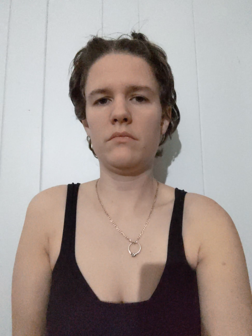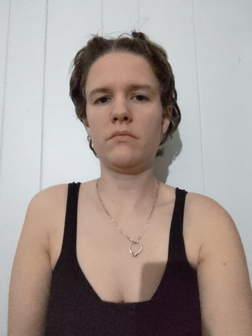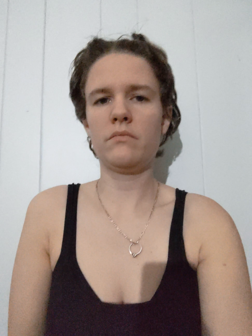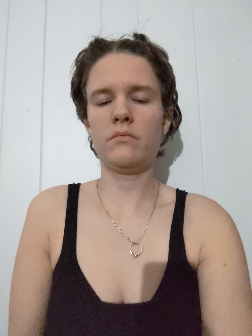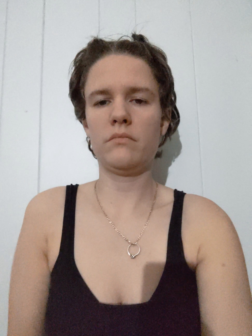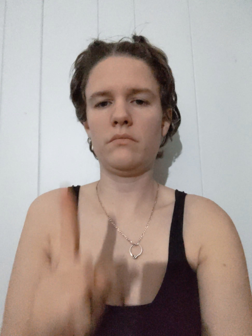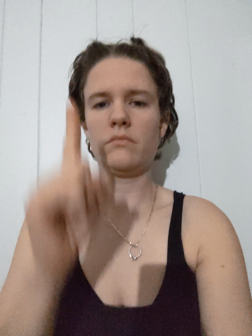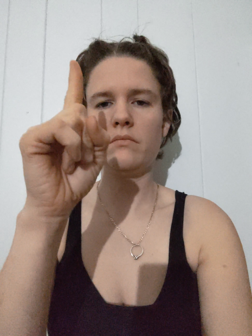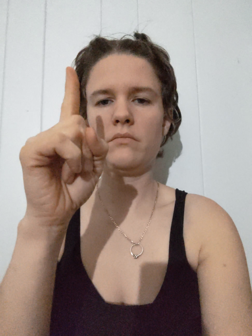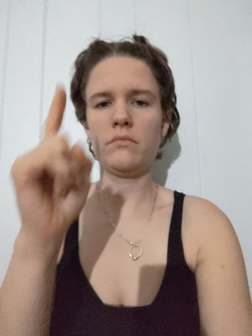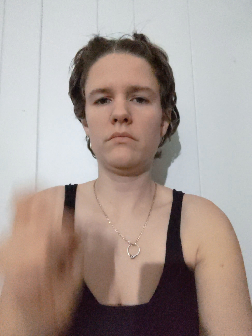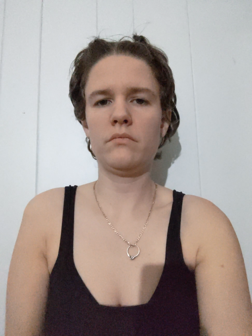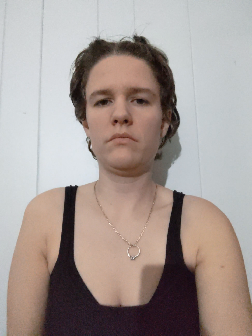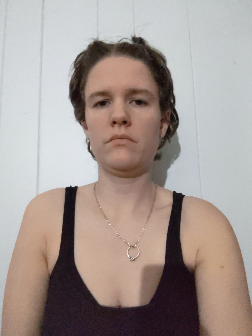up